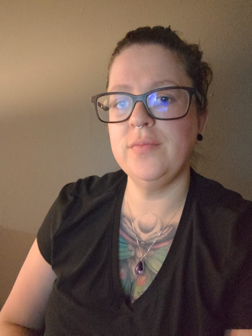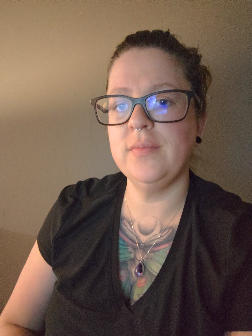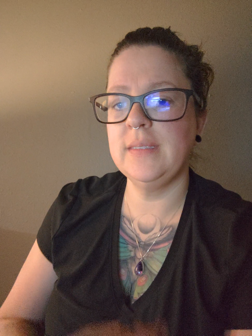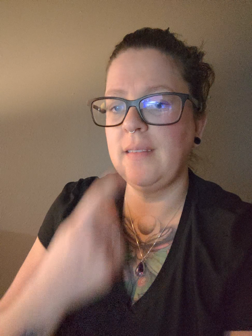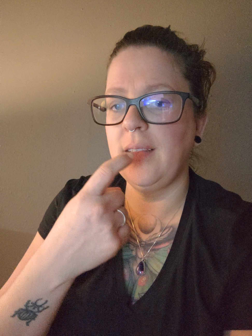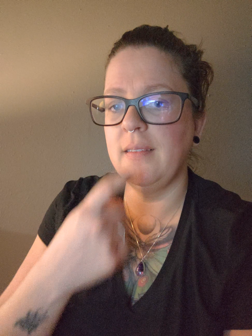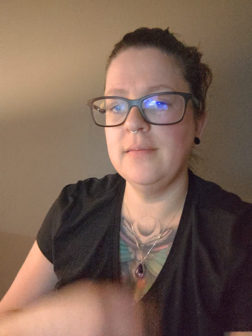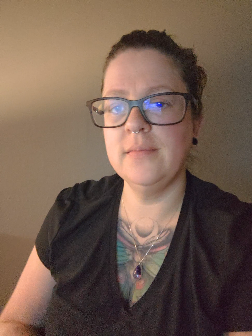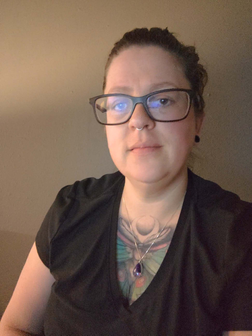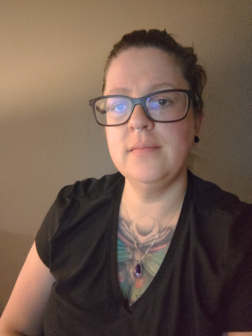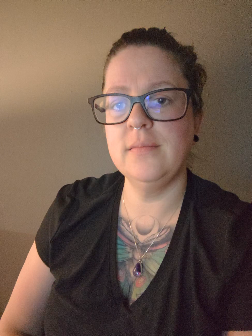tongue